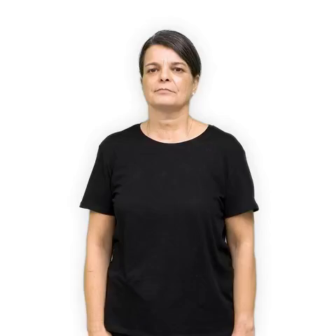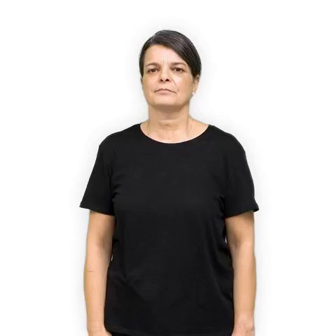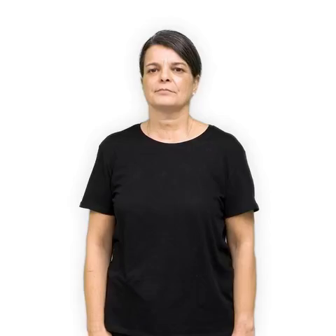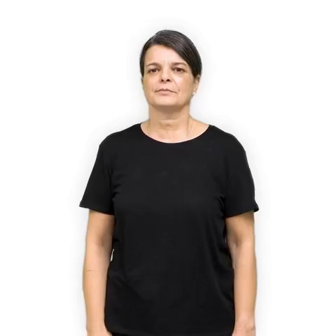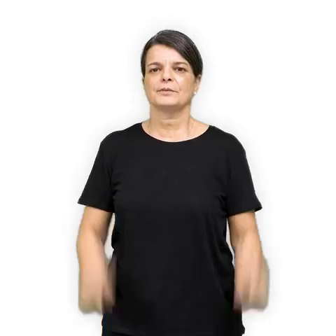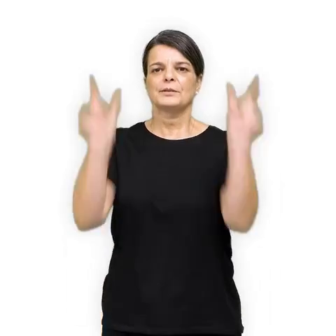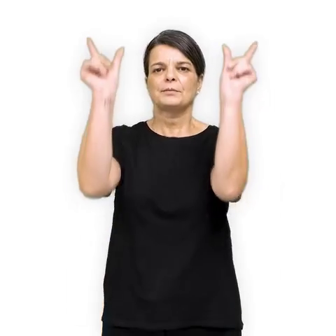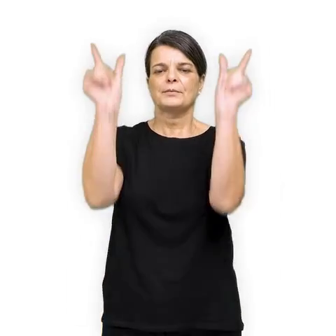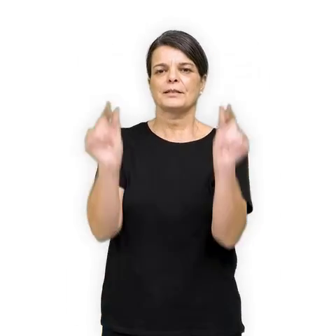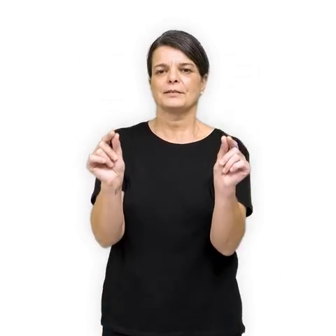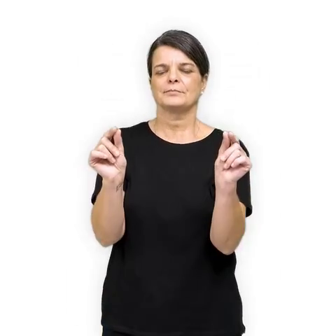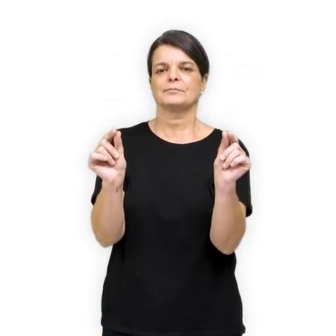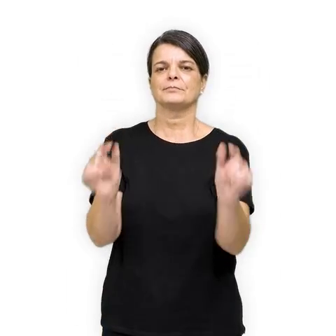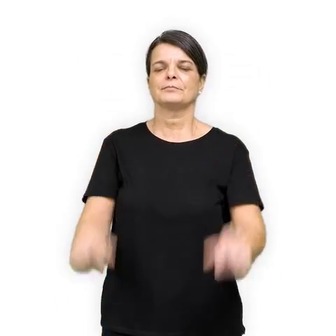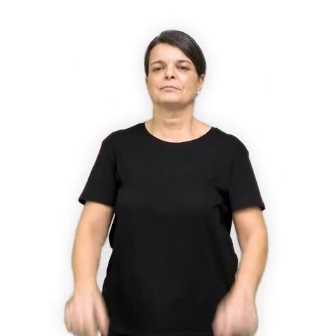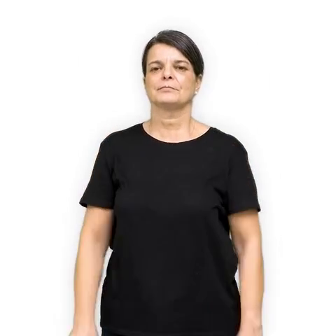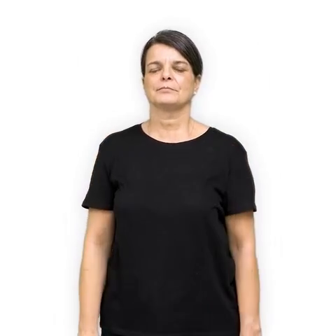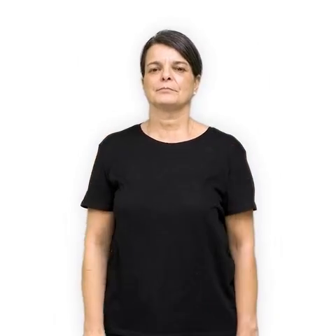pierna